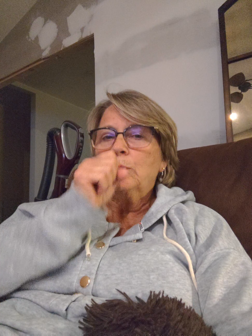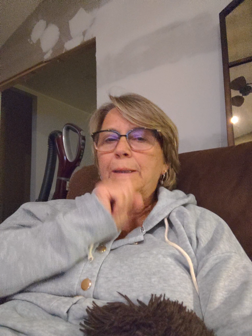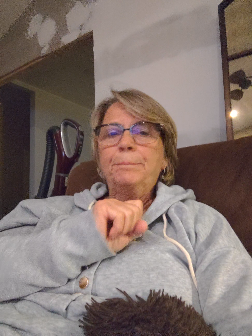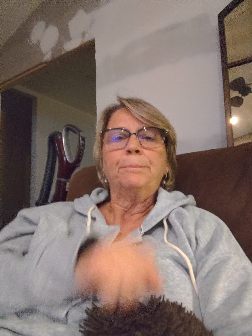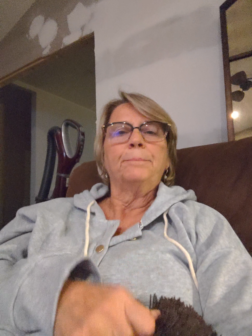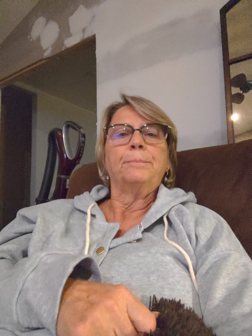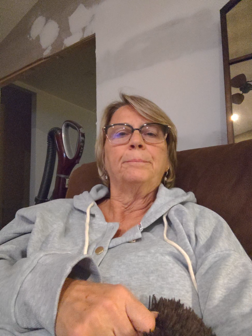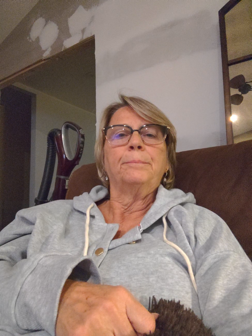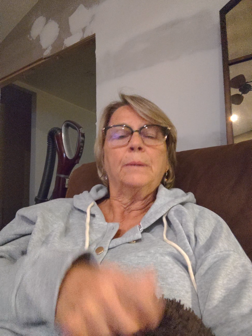ice cream